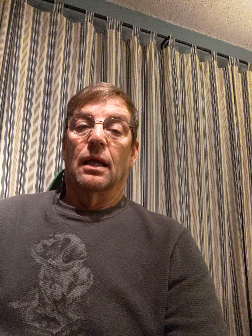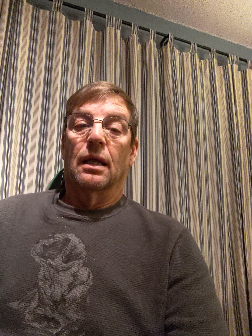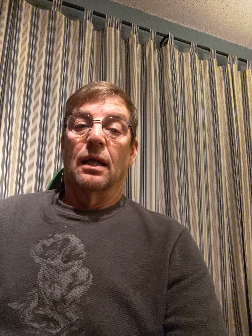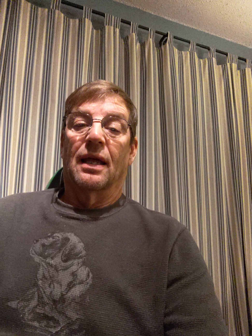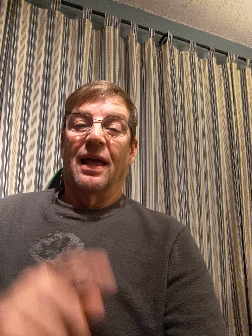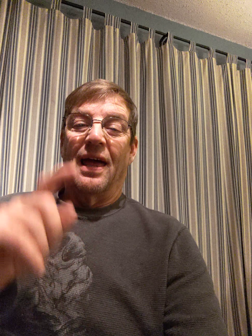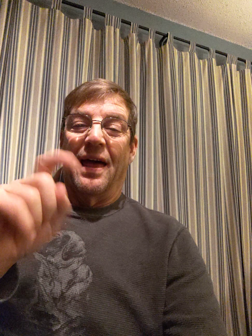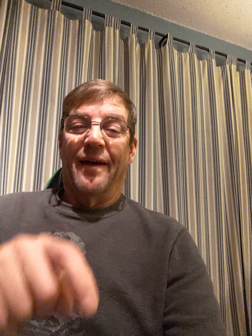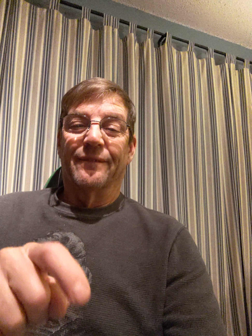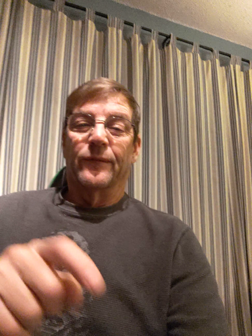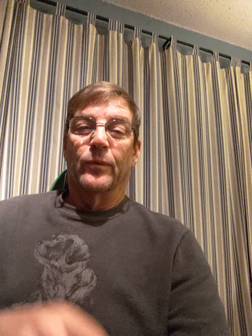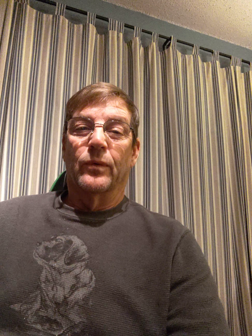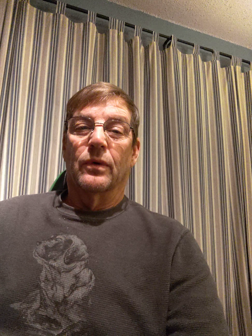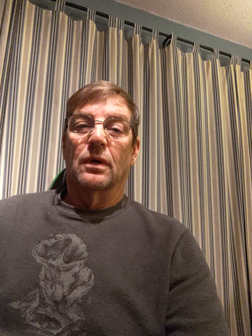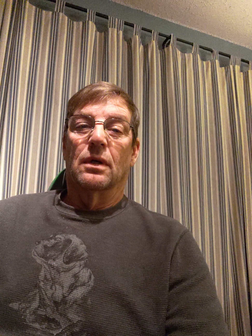have to